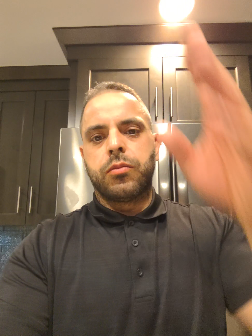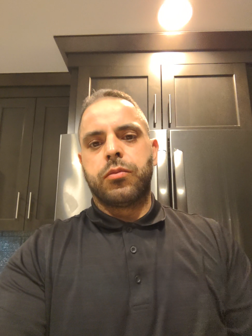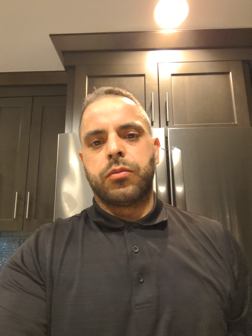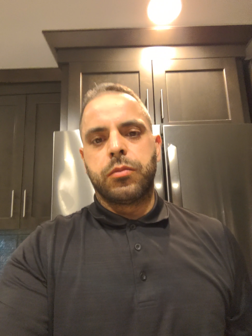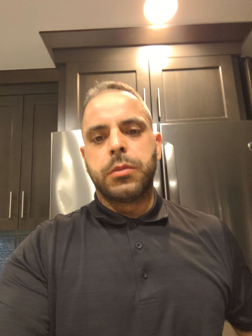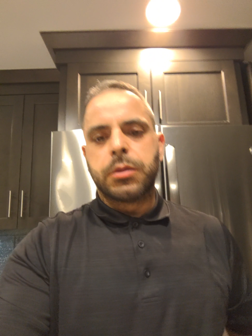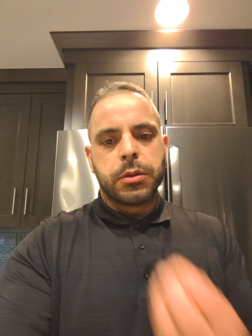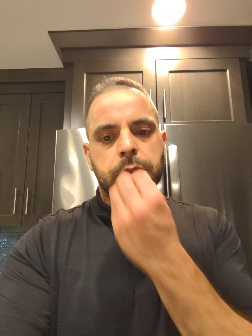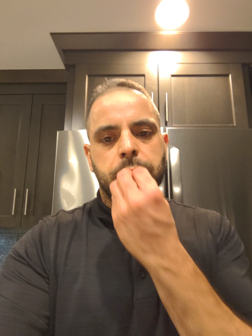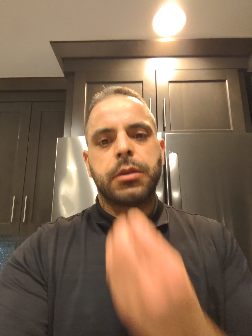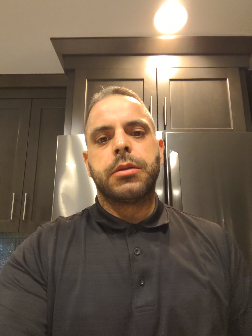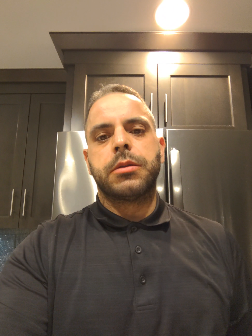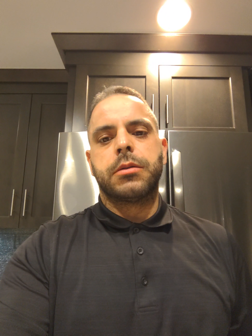kiss